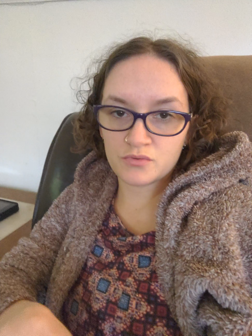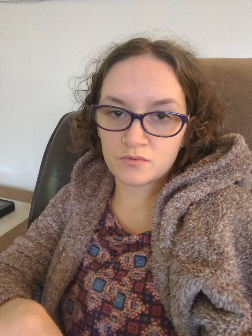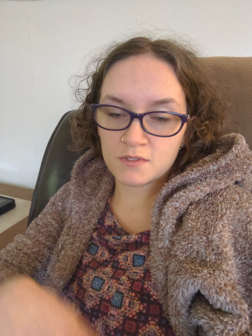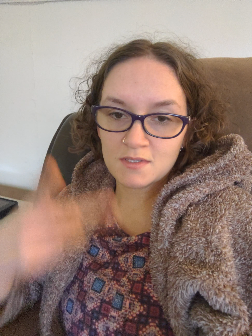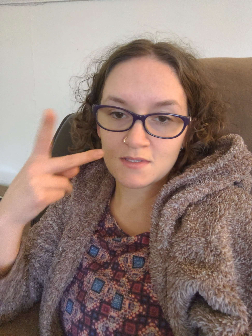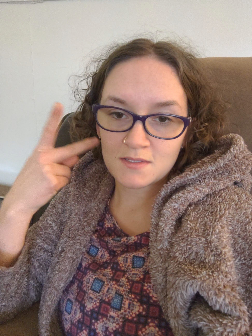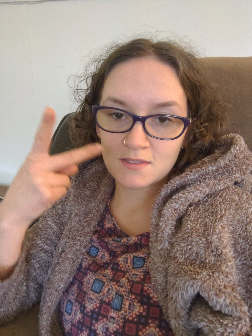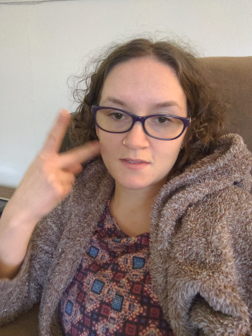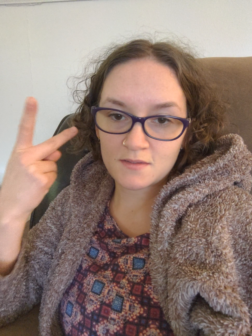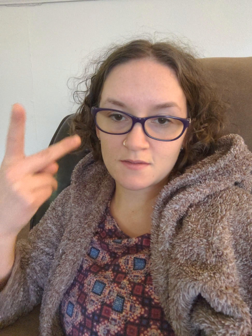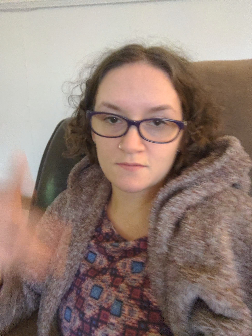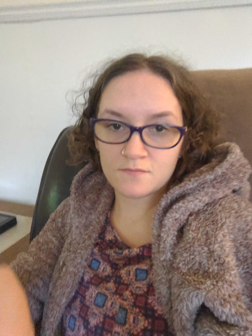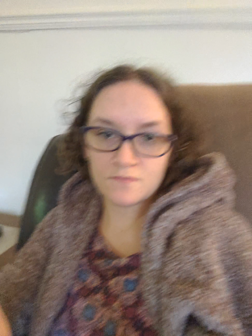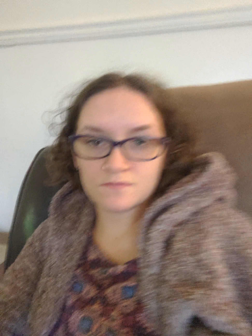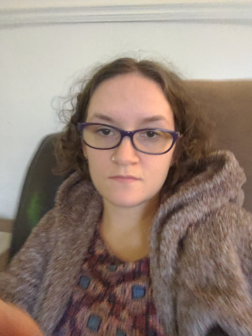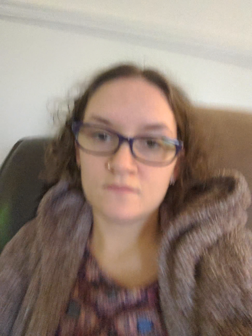kitty